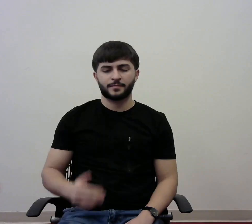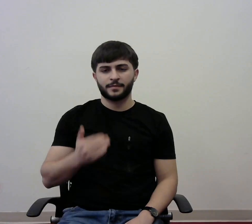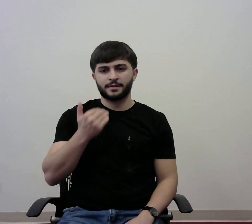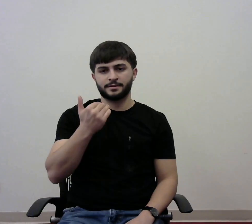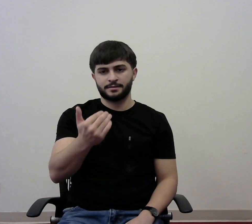siz